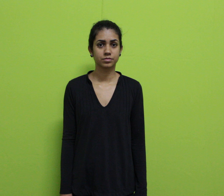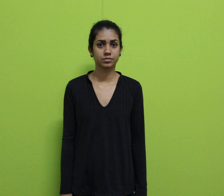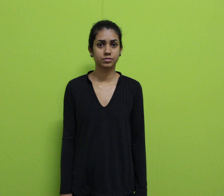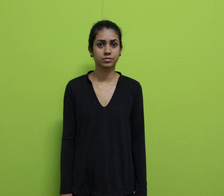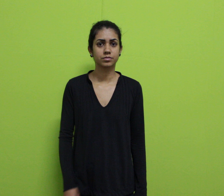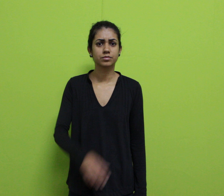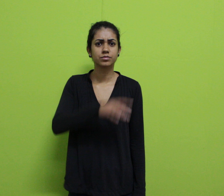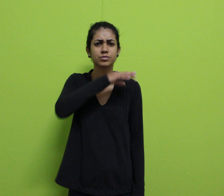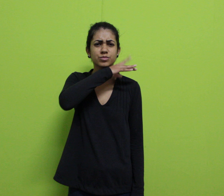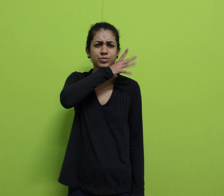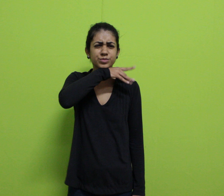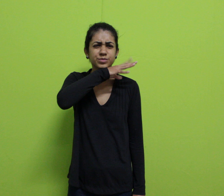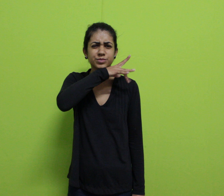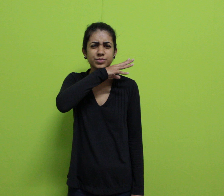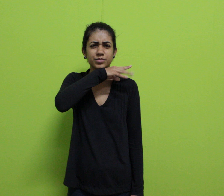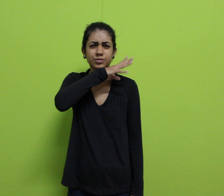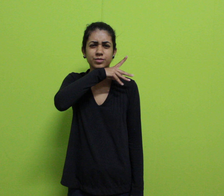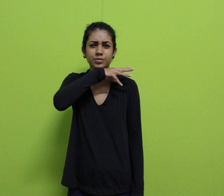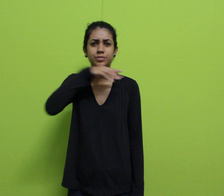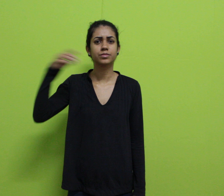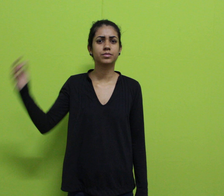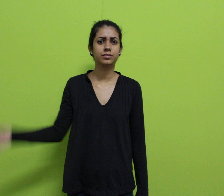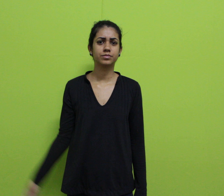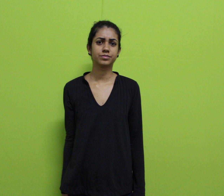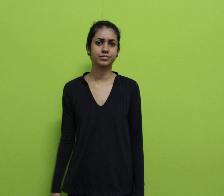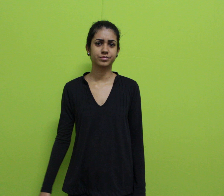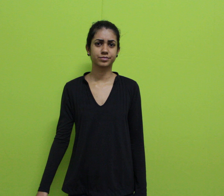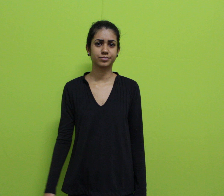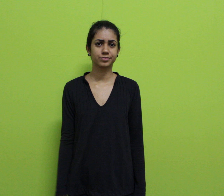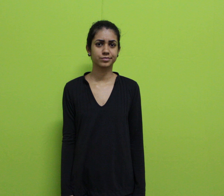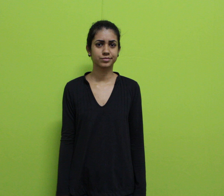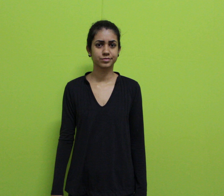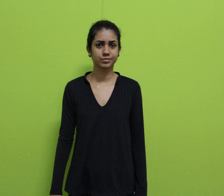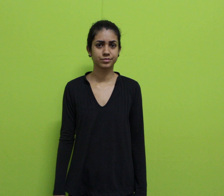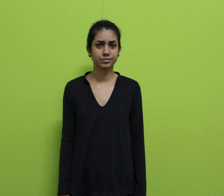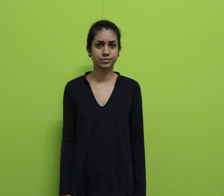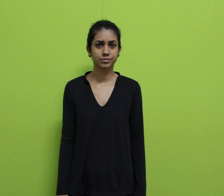ruim